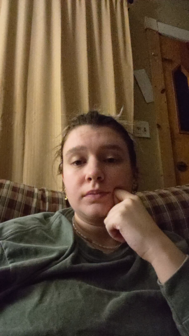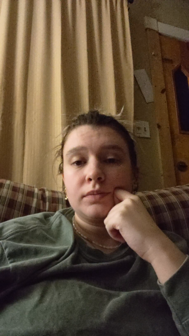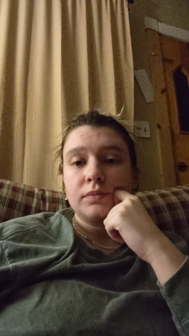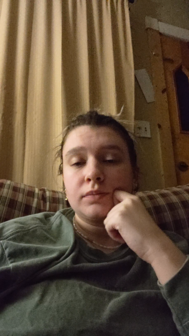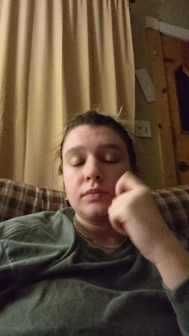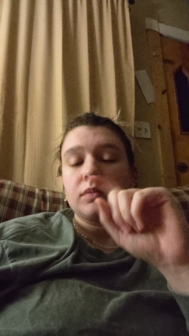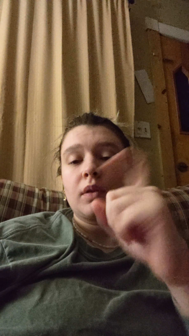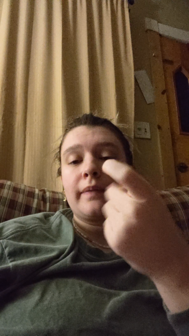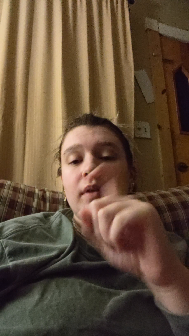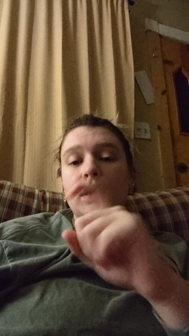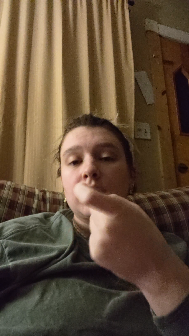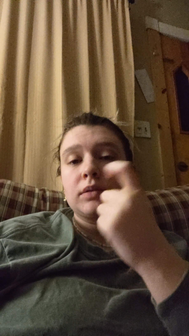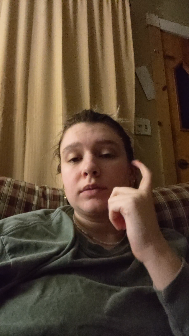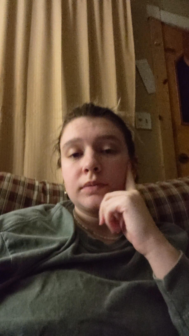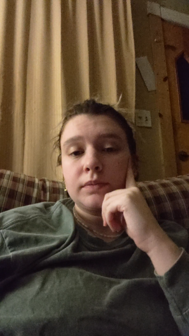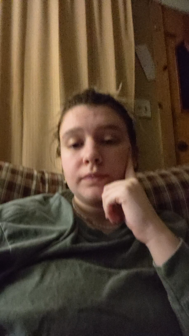friend